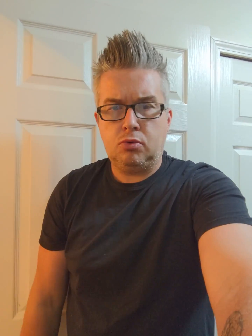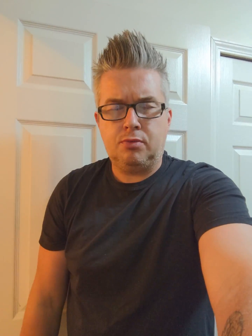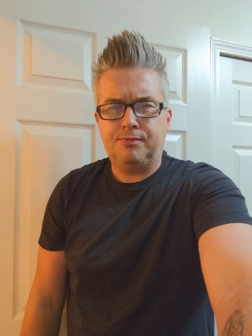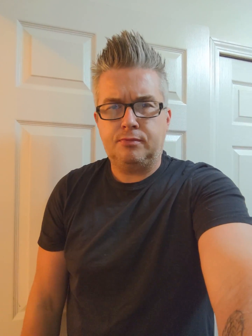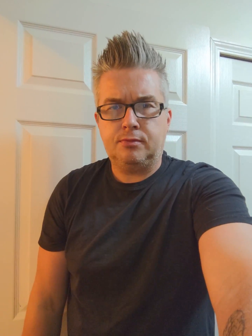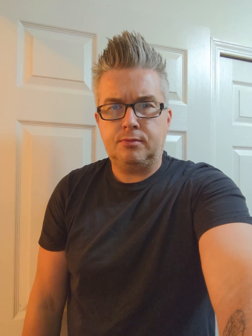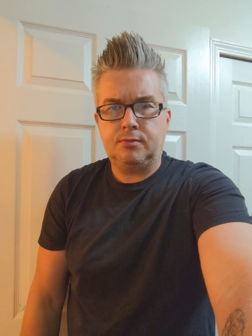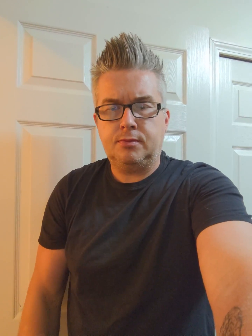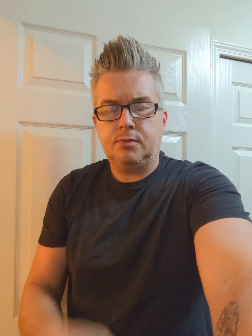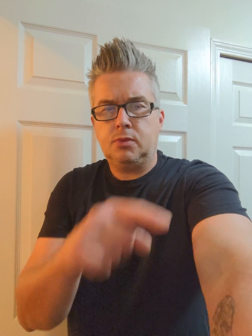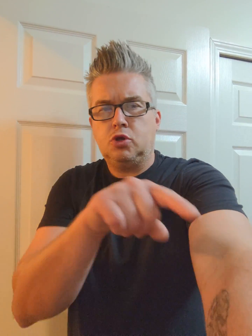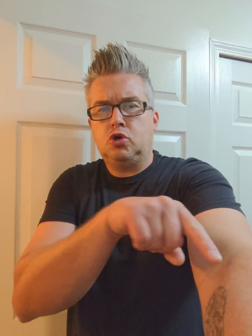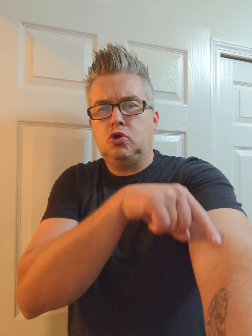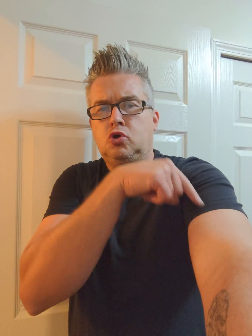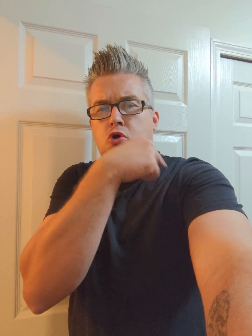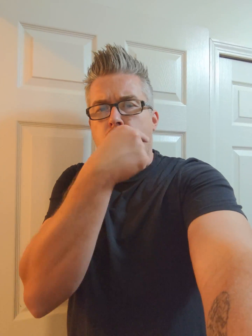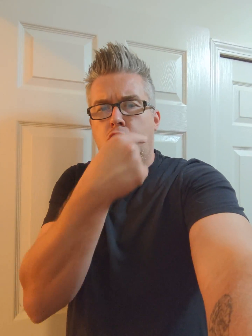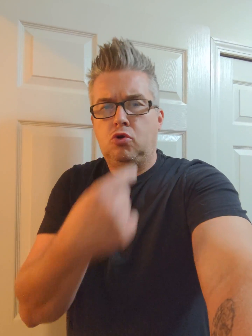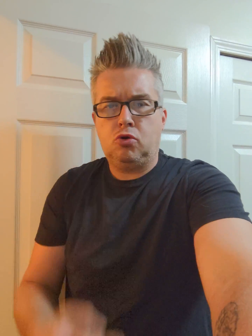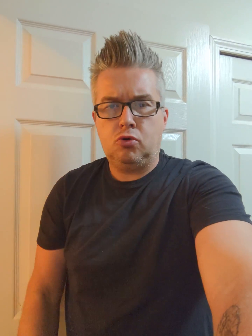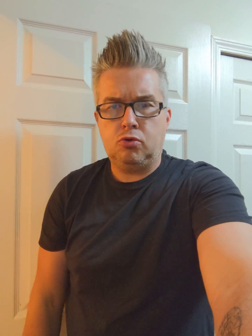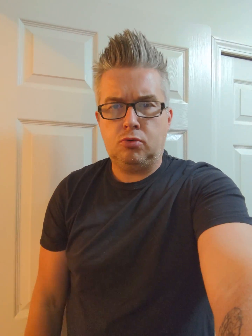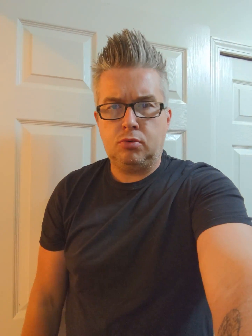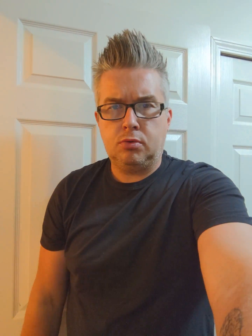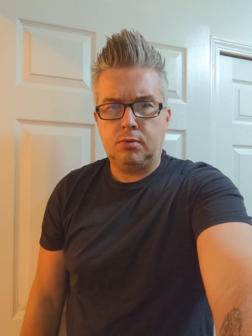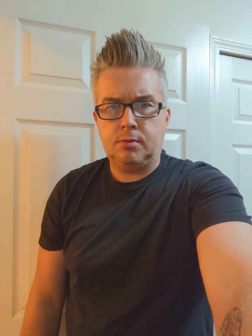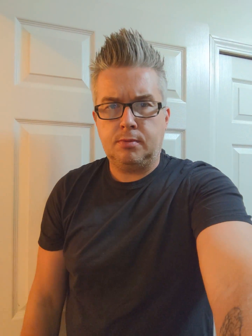long